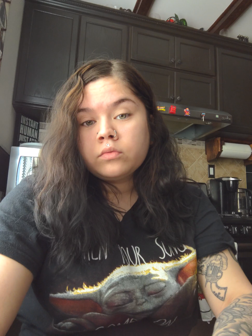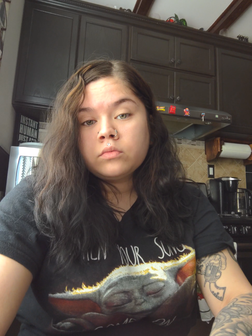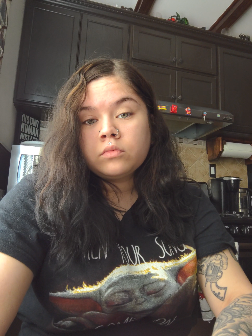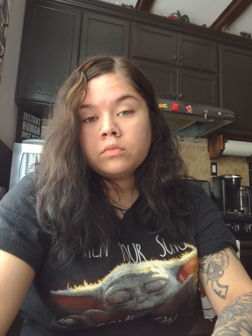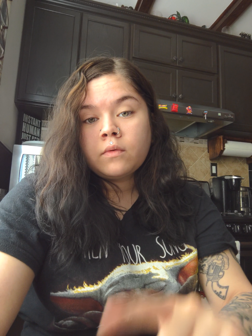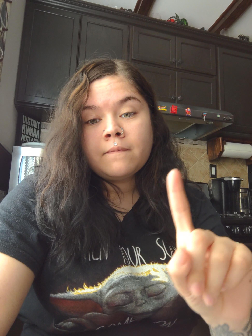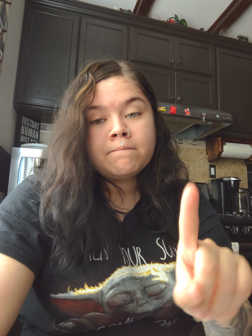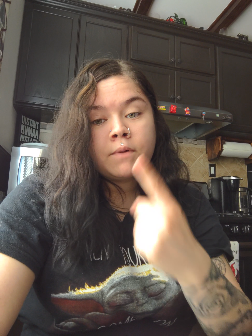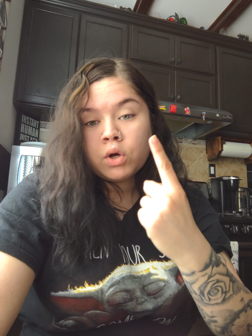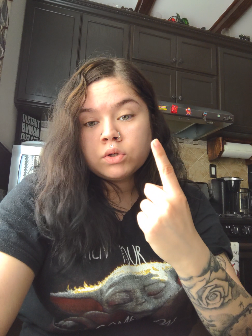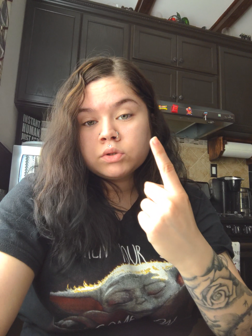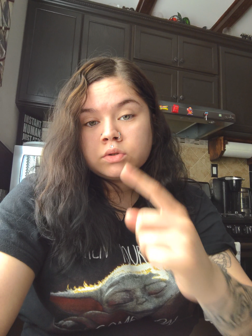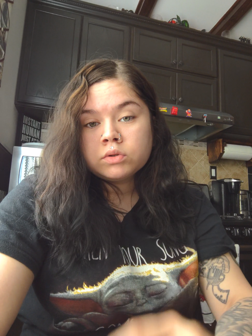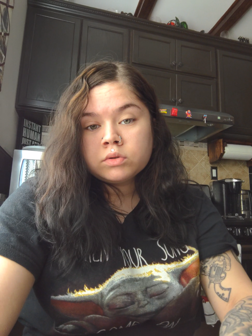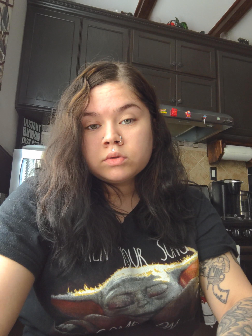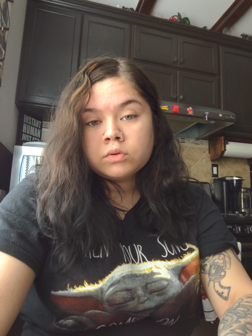first